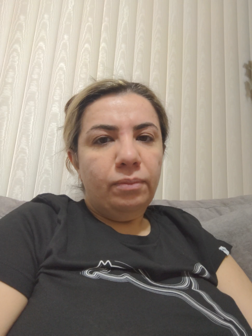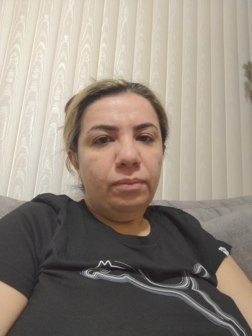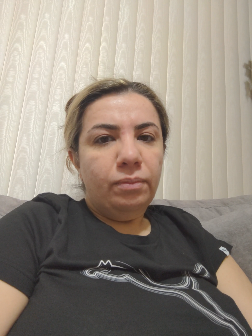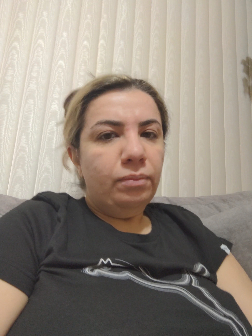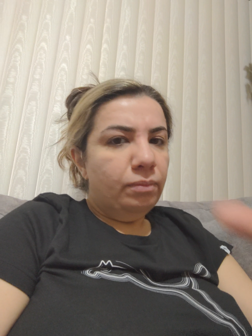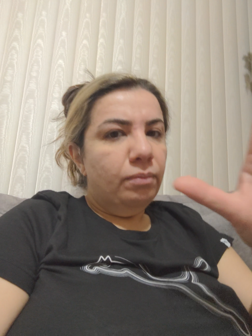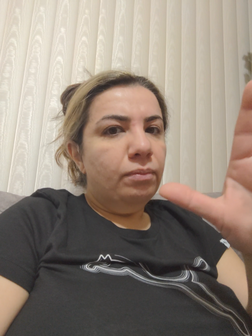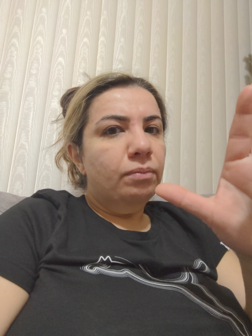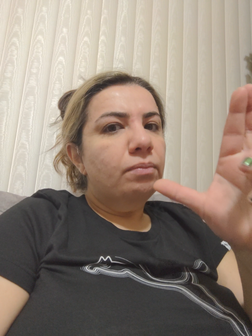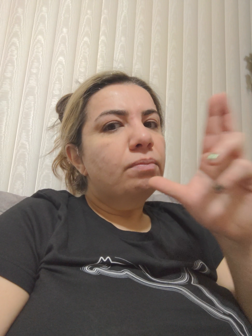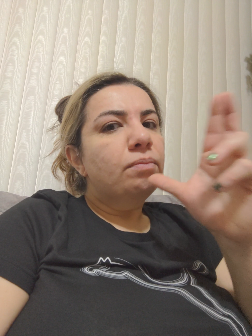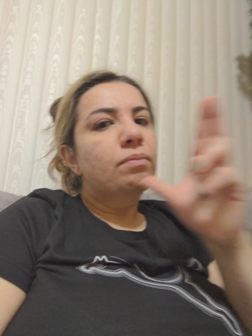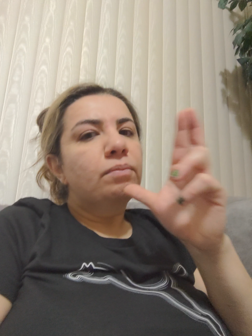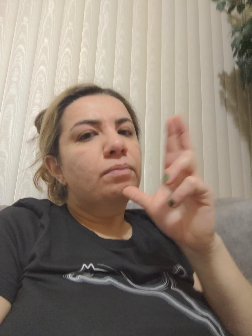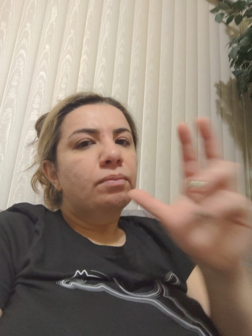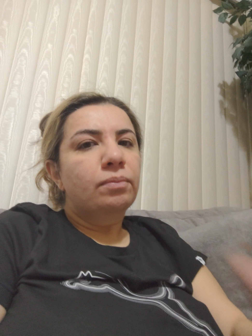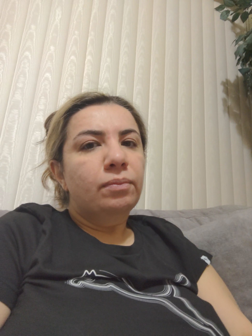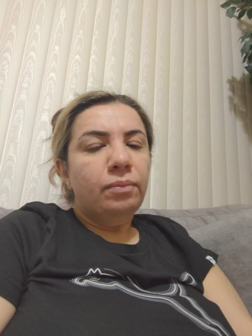hen